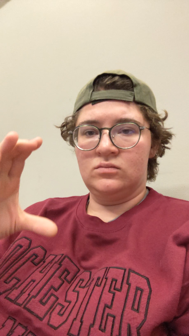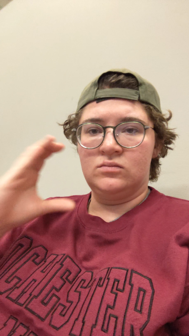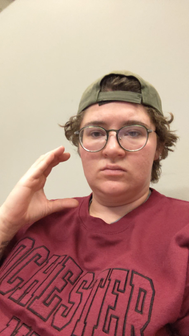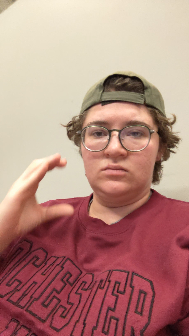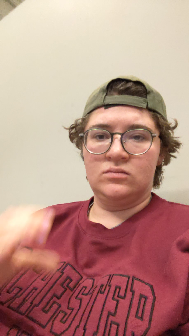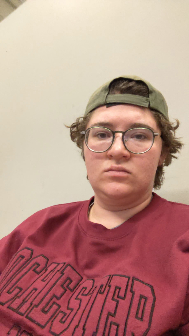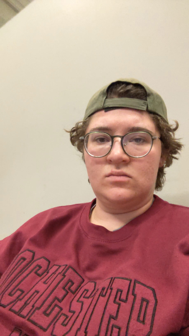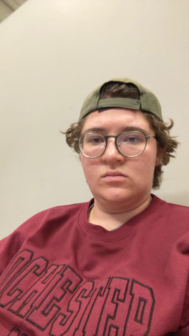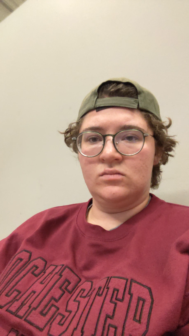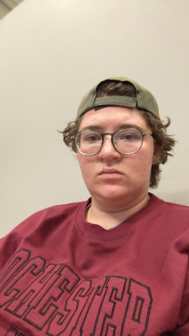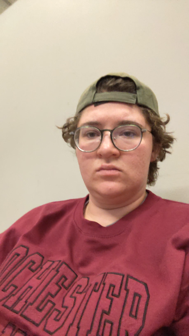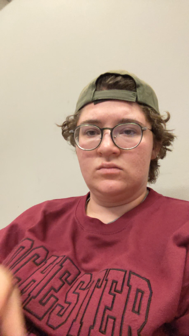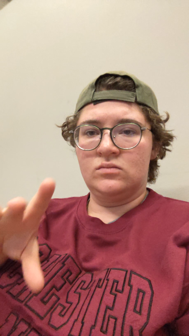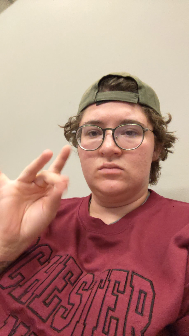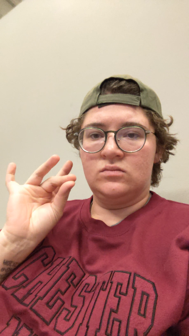choose